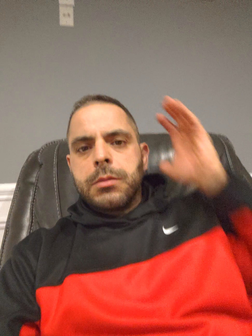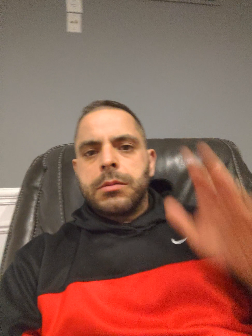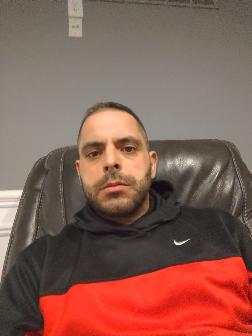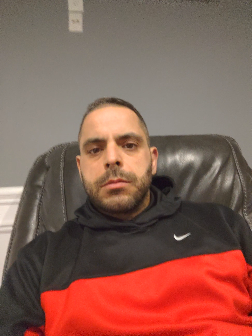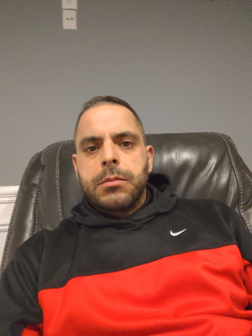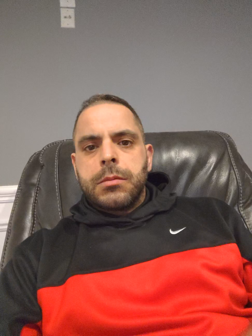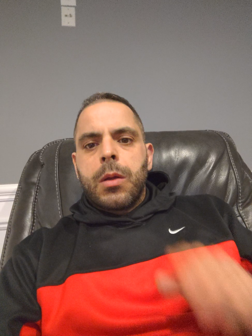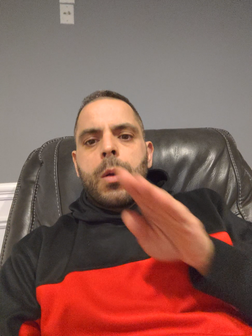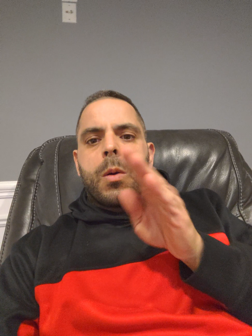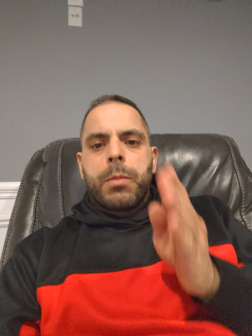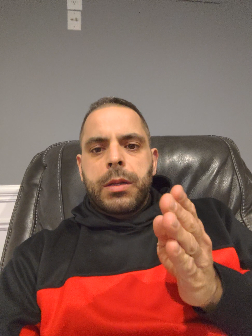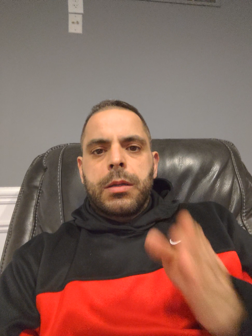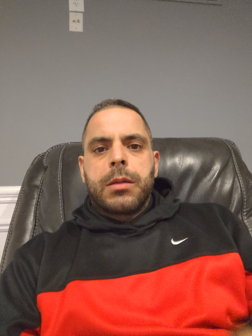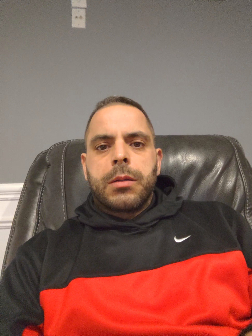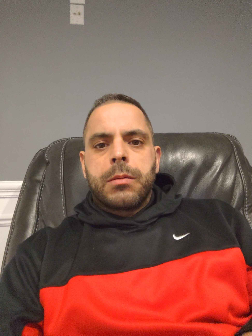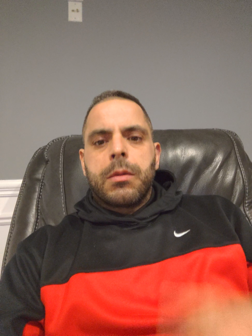open